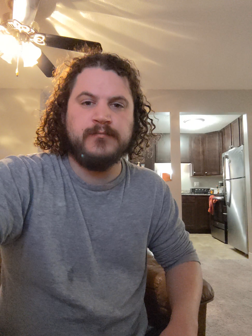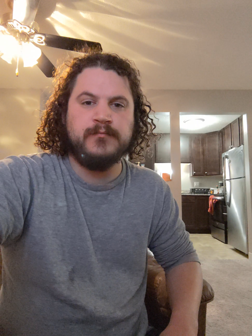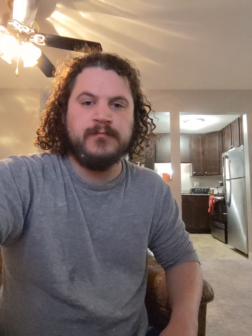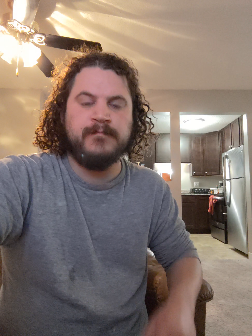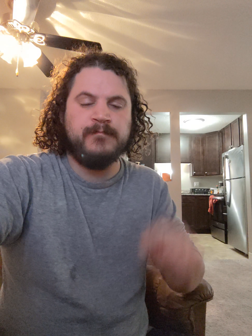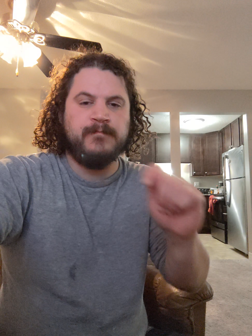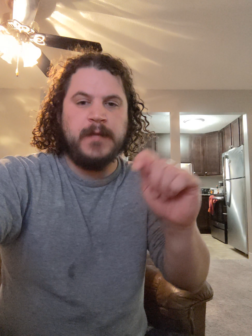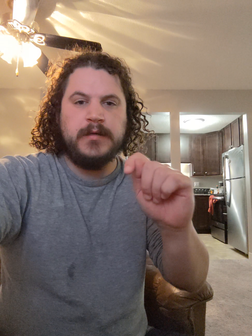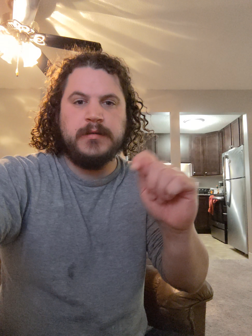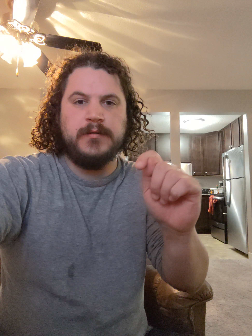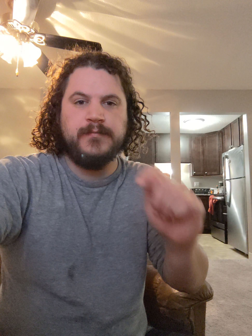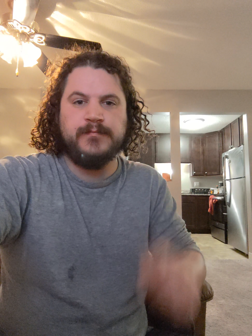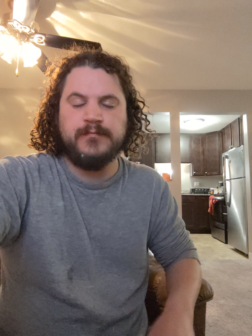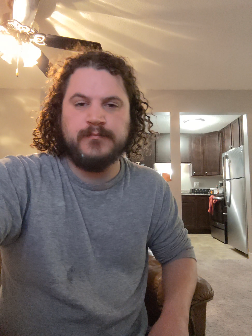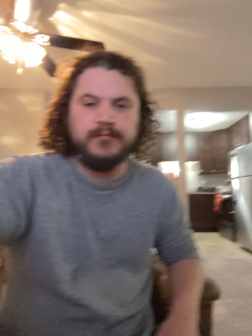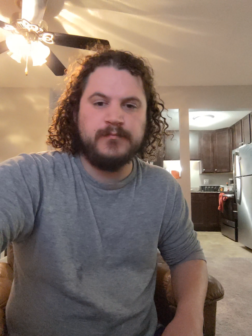potty